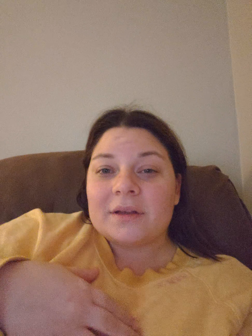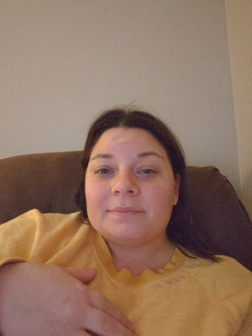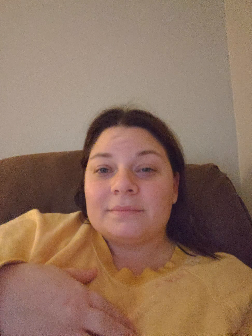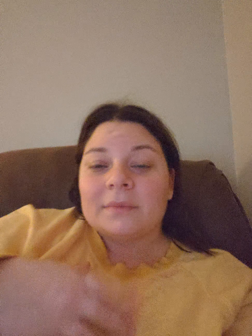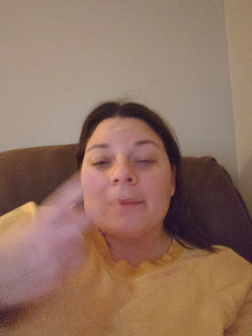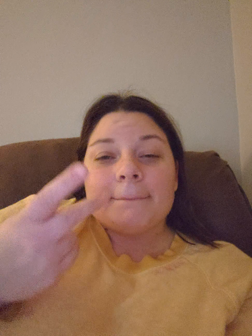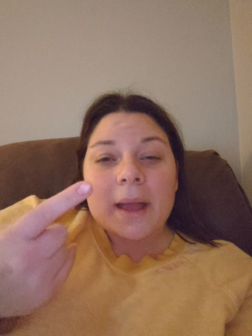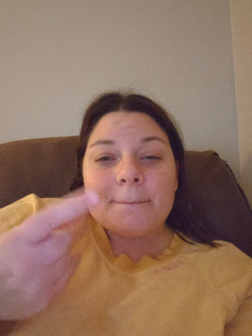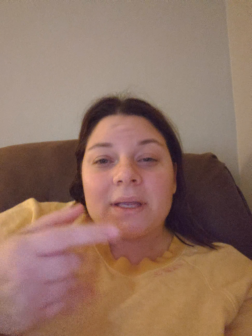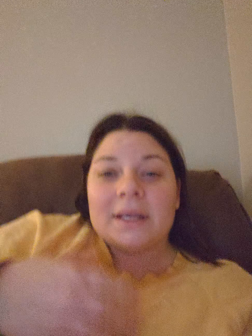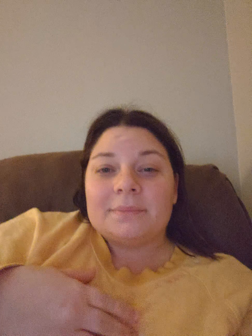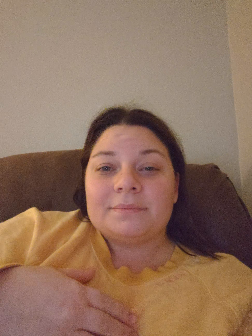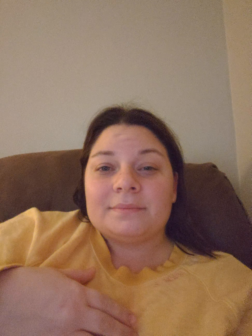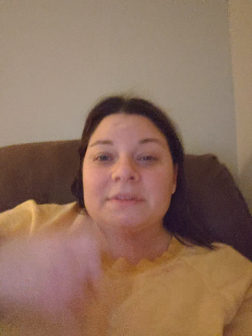puppy